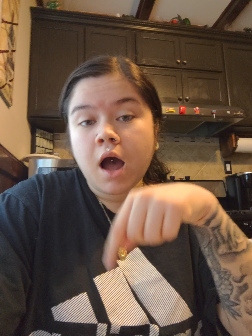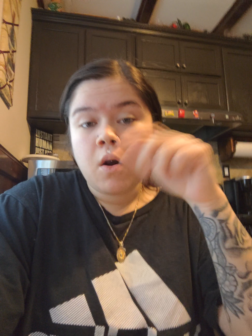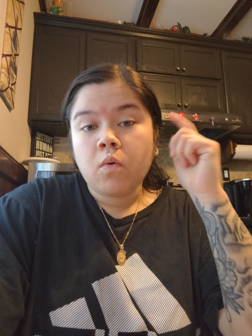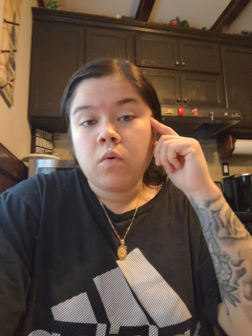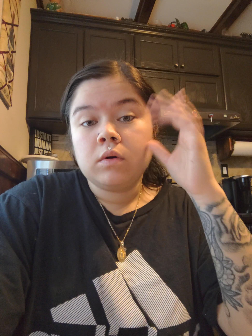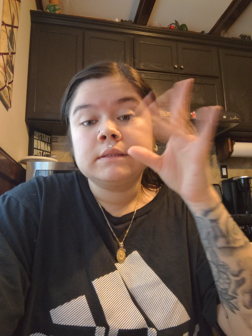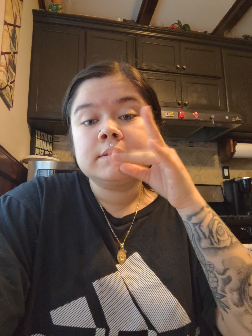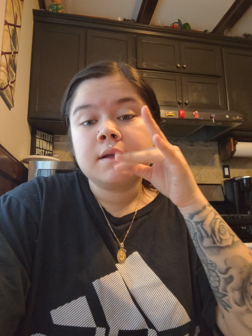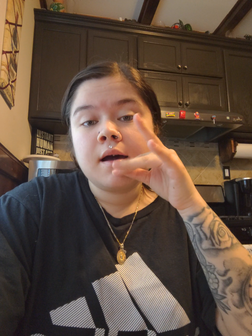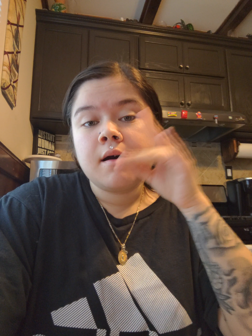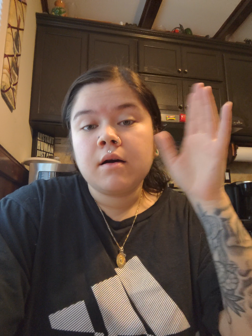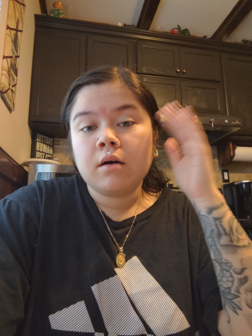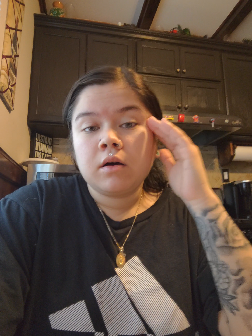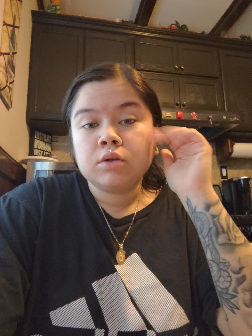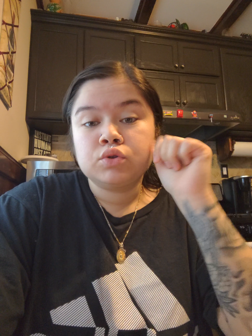snack